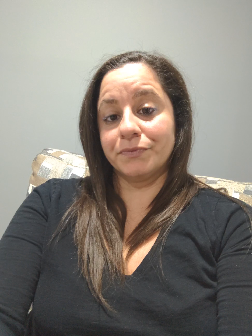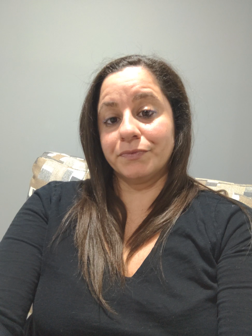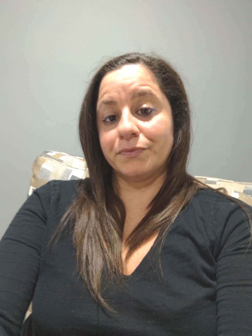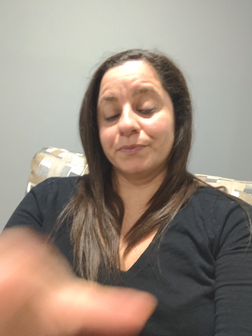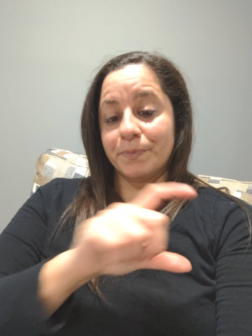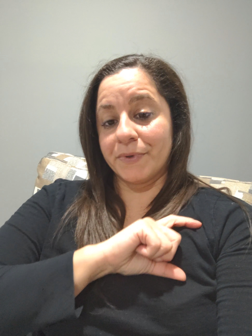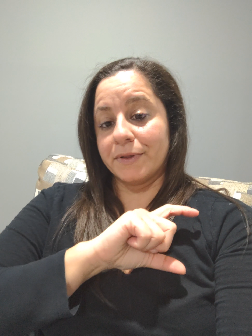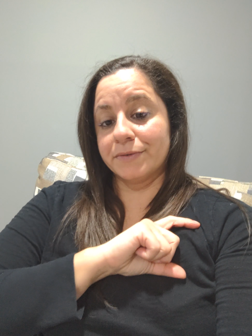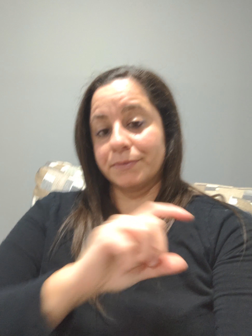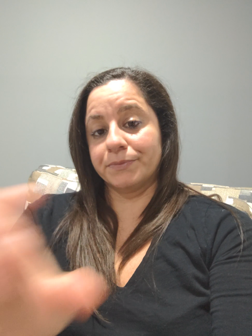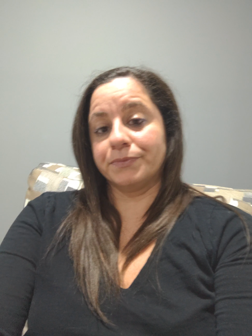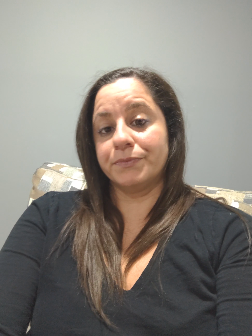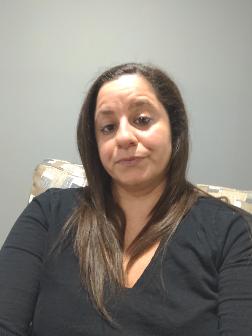police